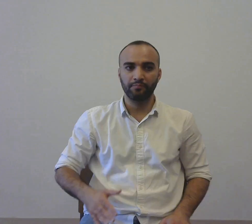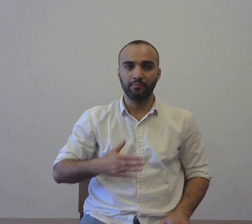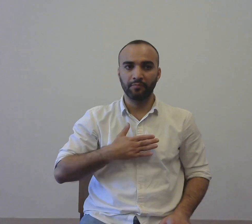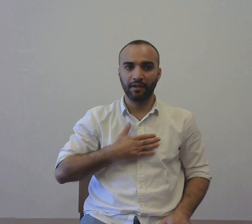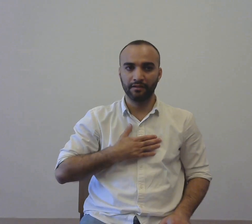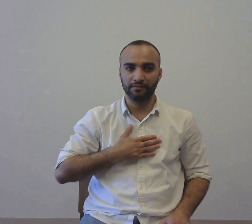mən